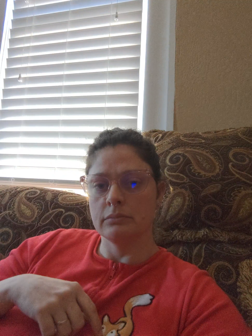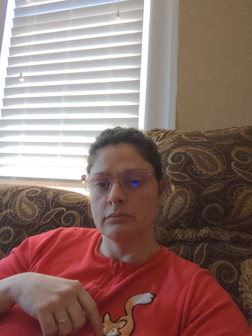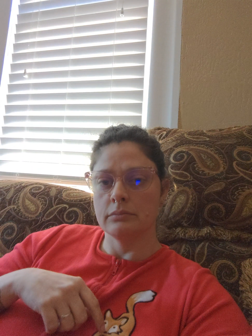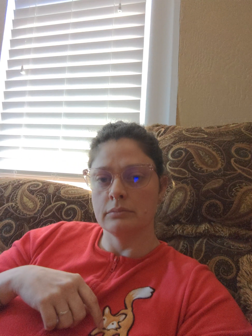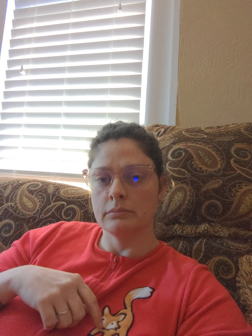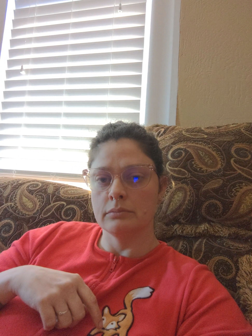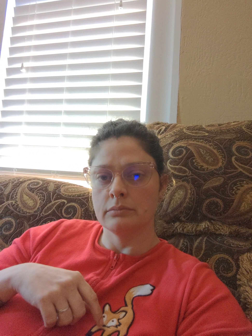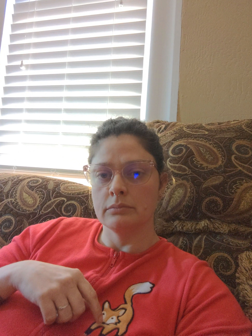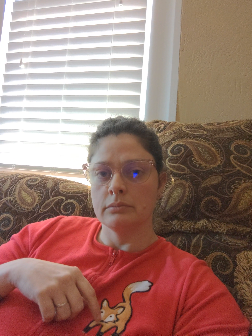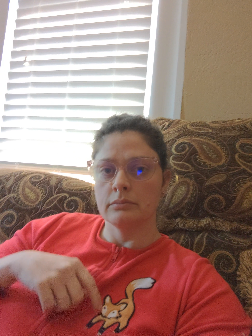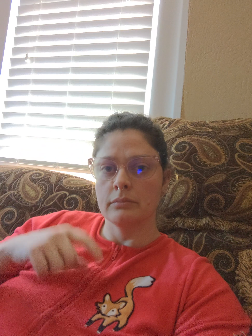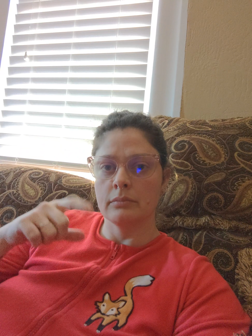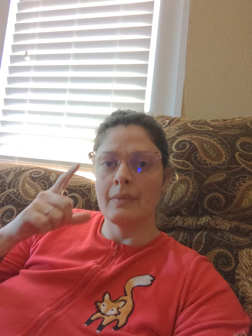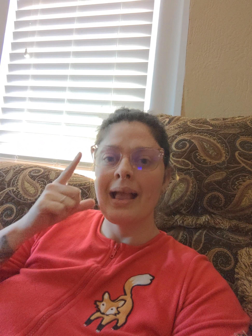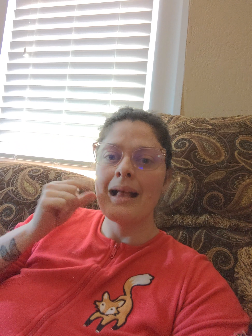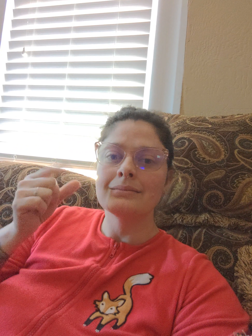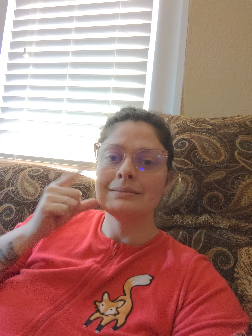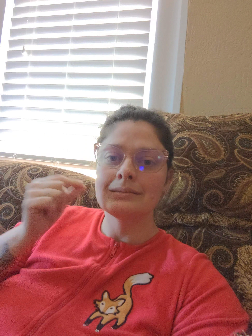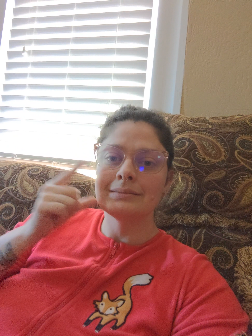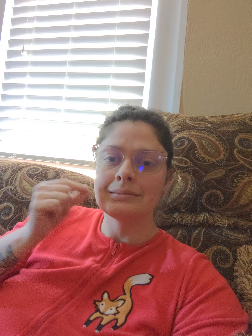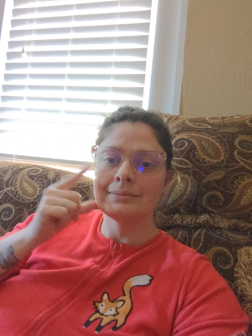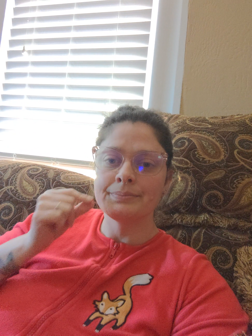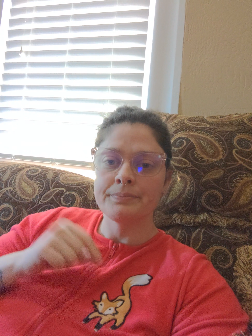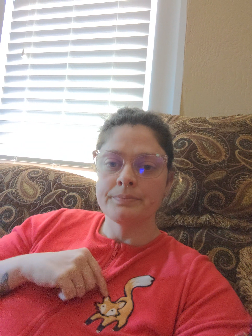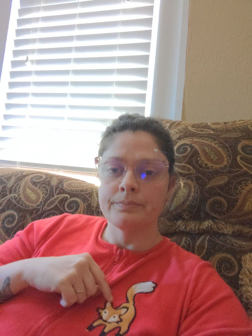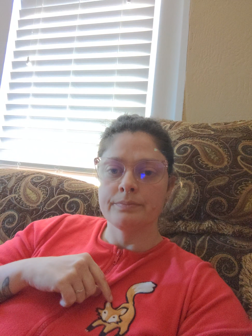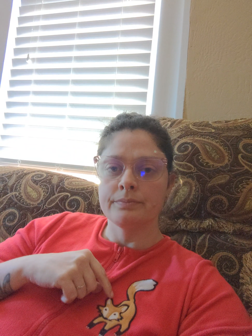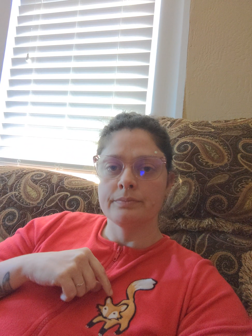cat